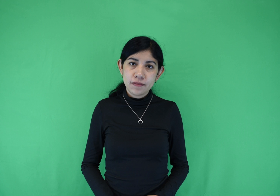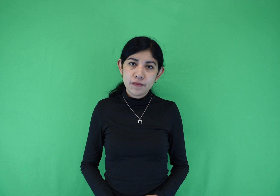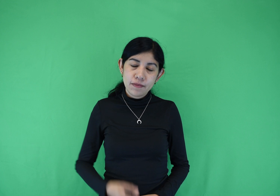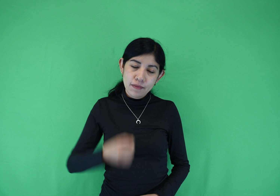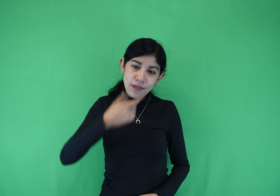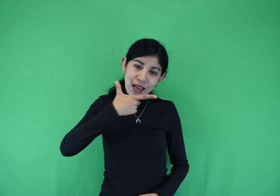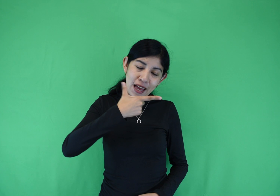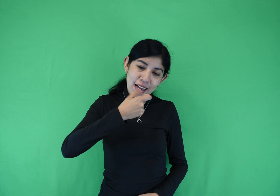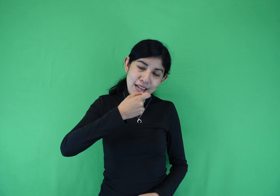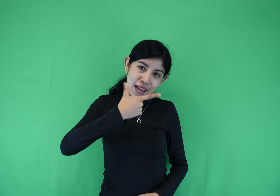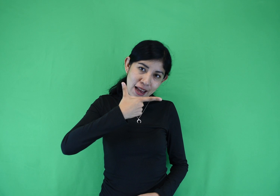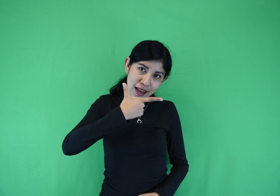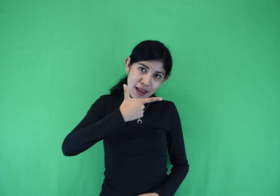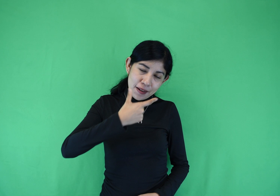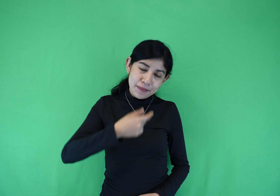medicina